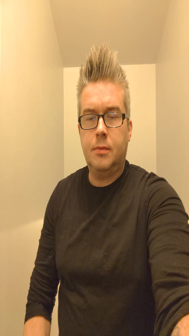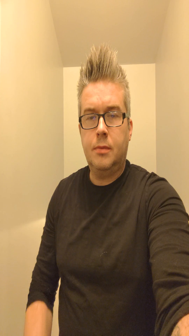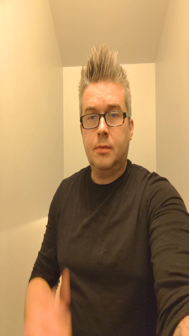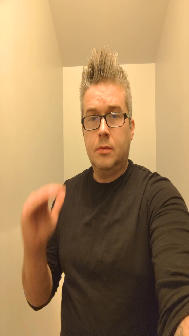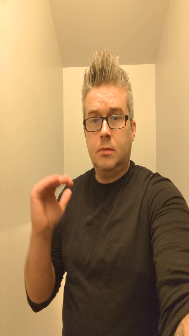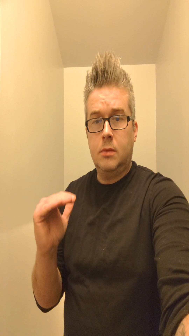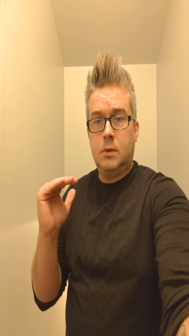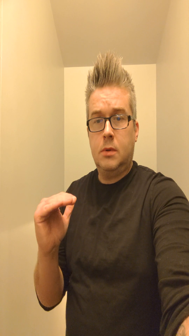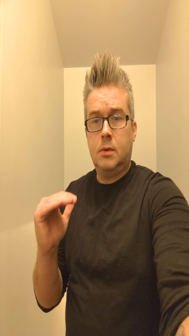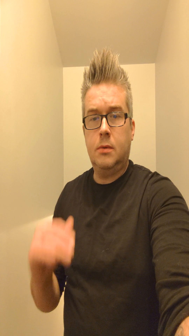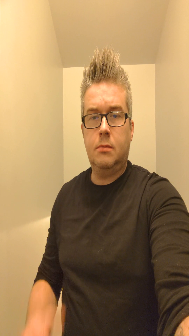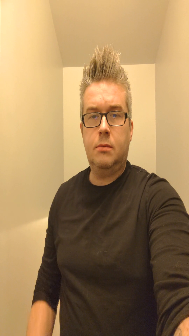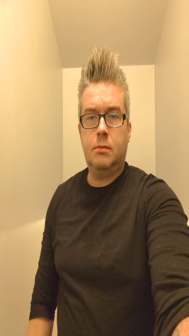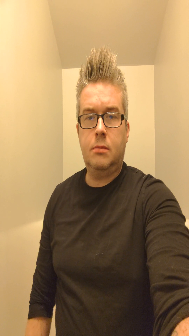child